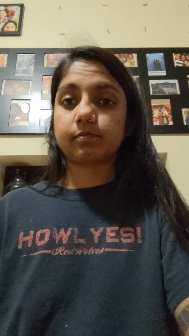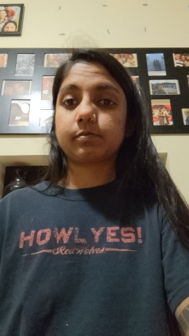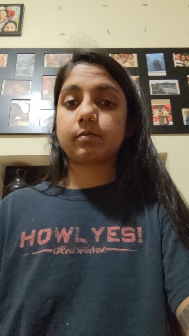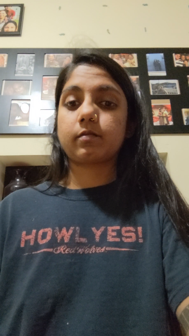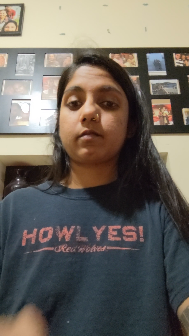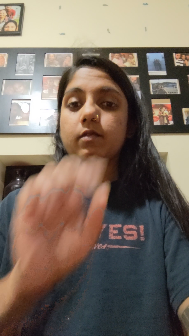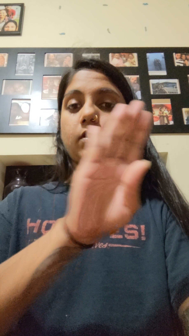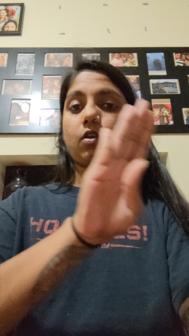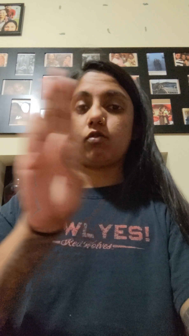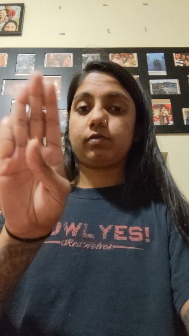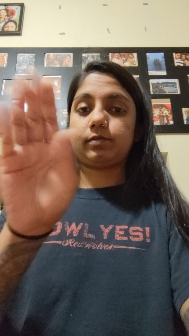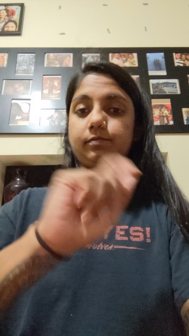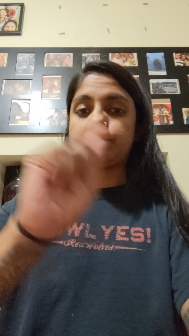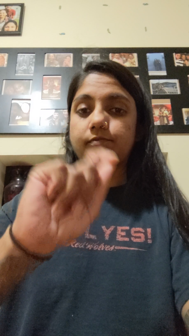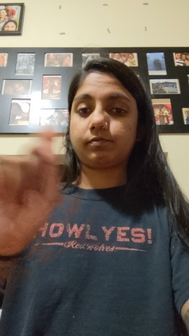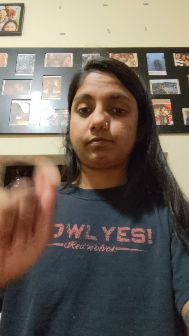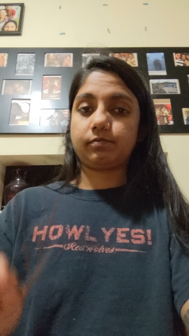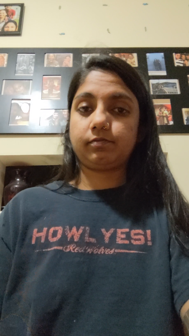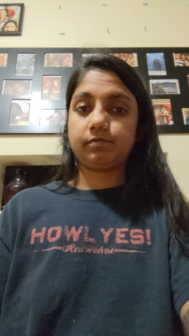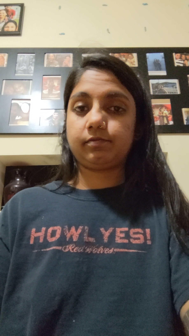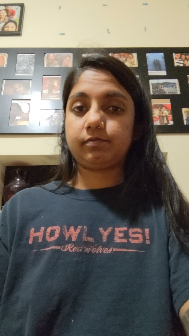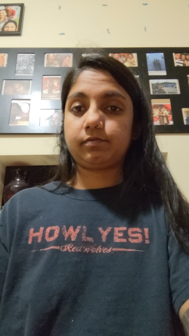chalk